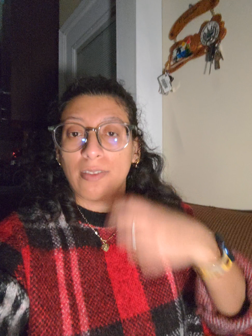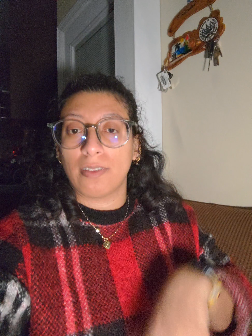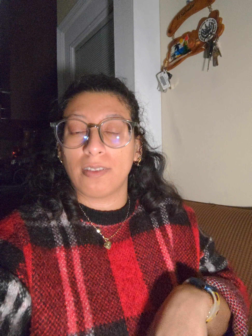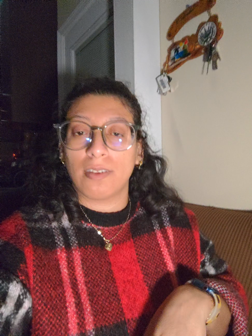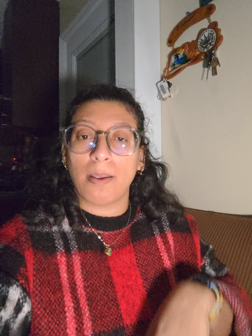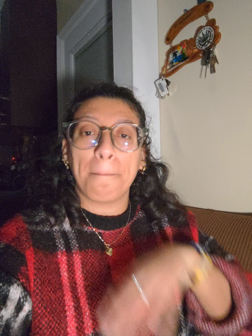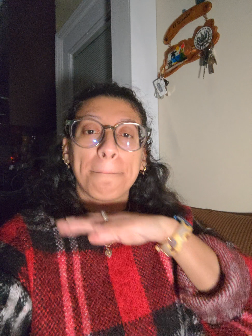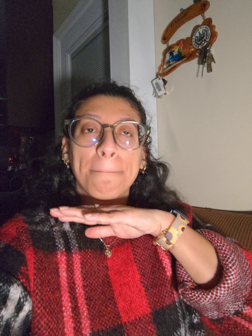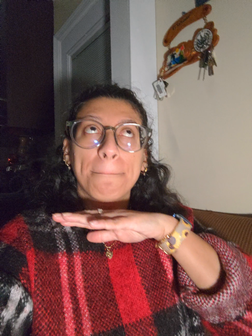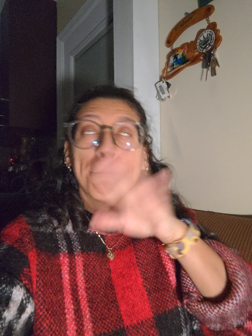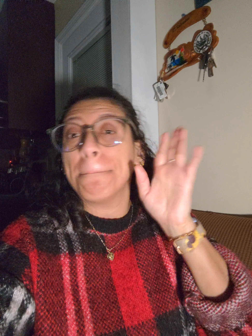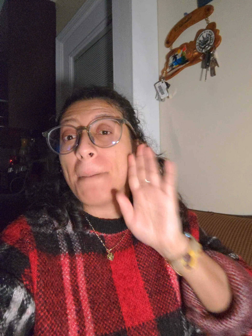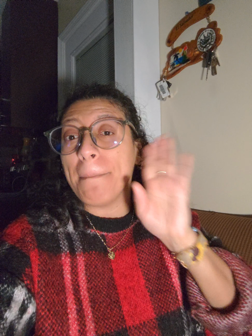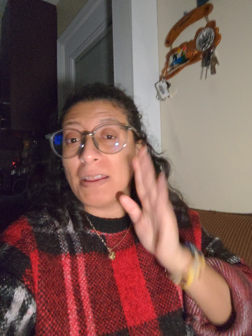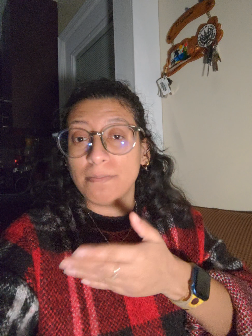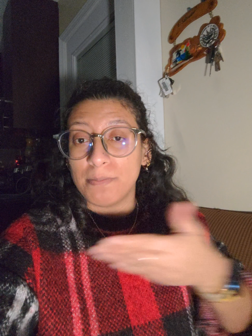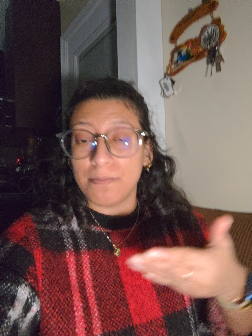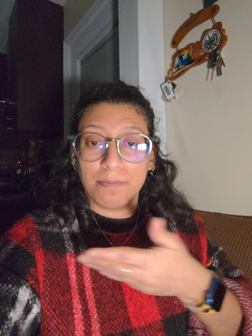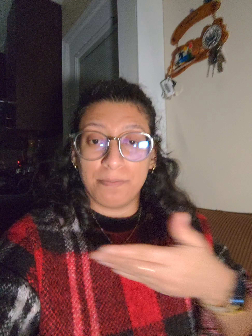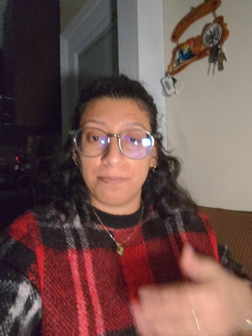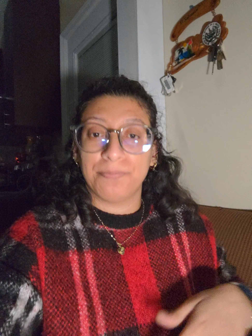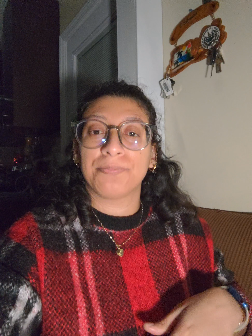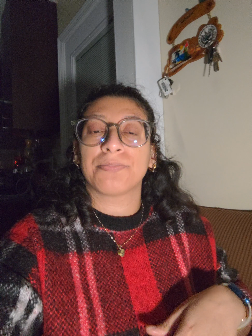puppy